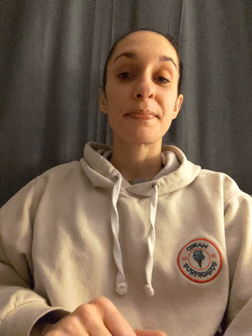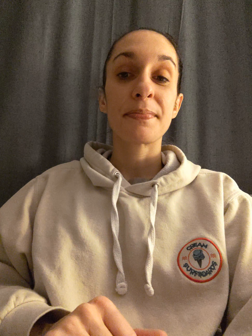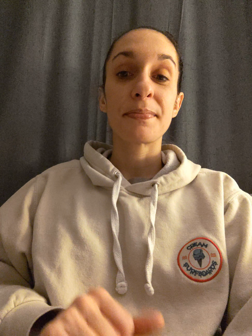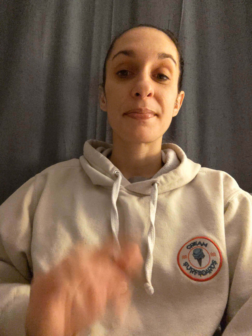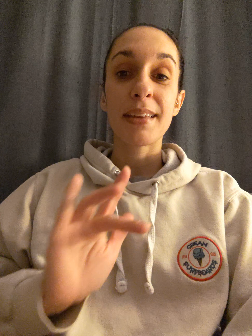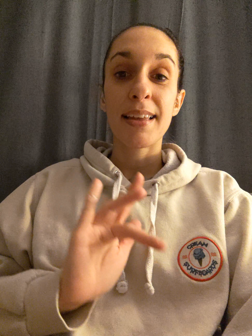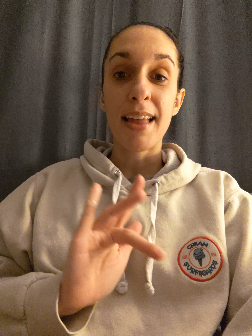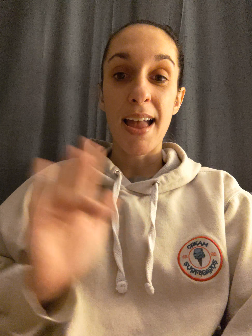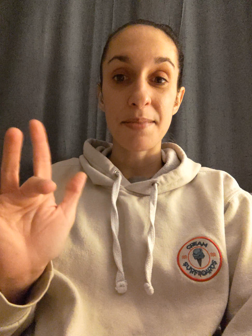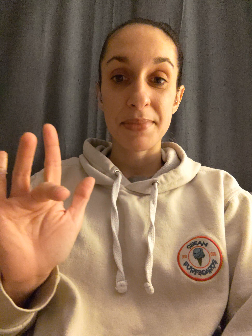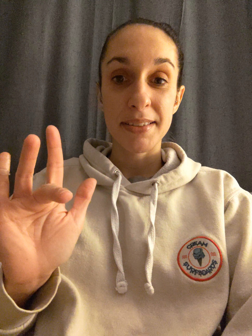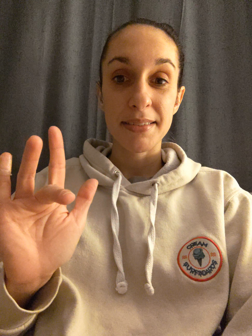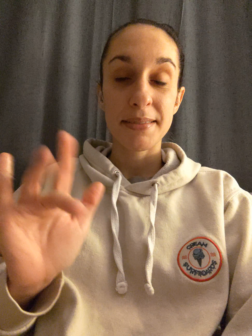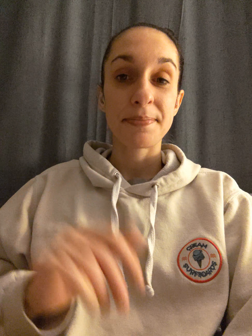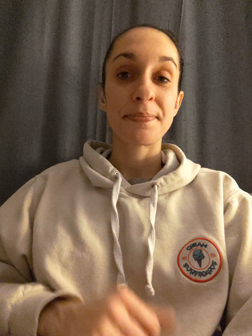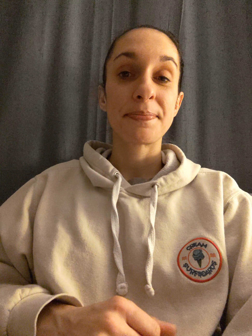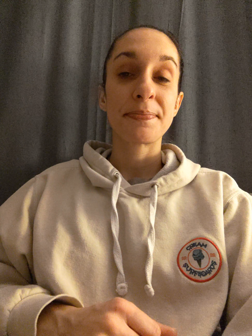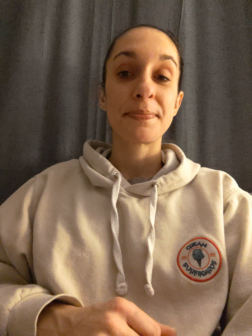empty